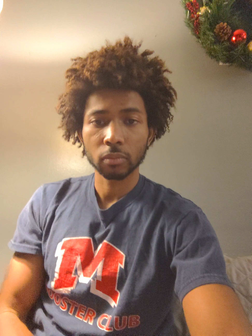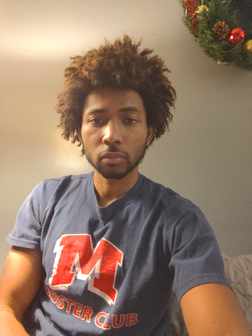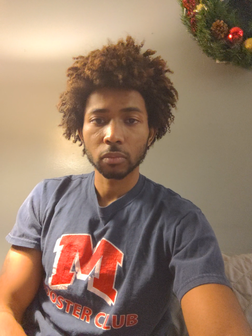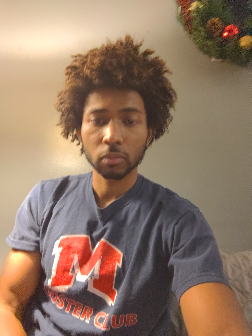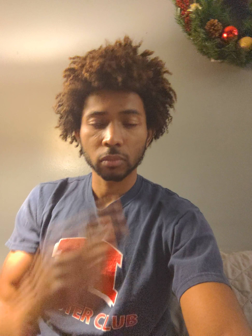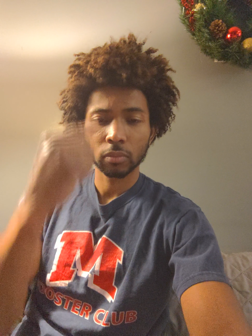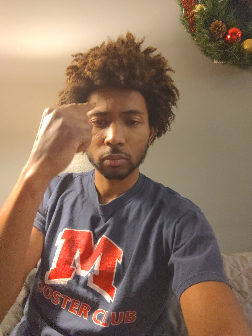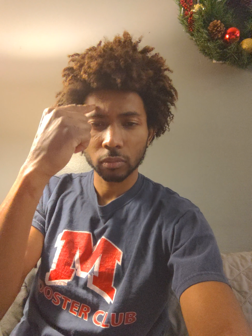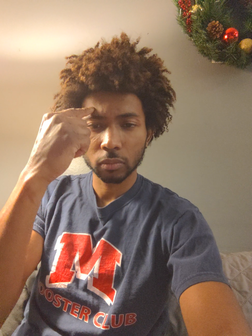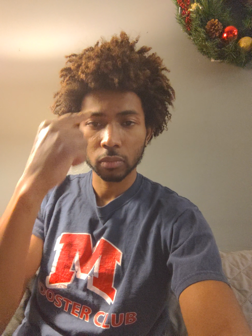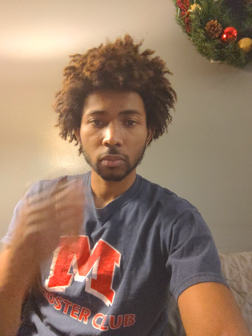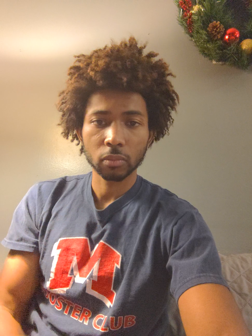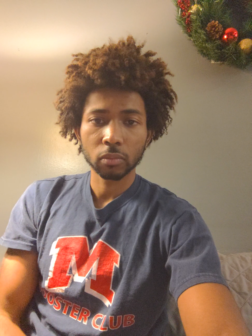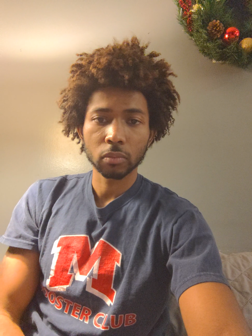think